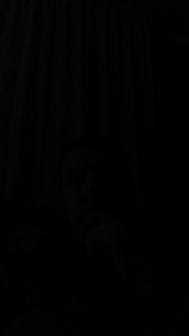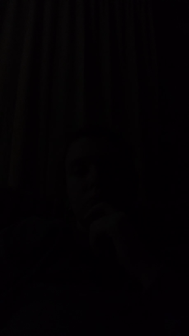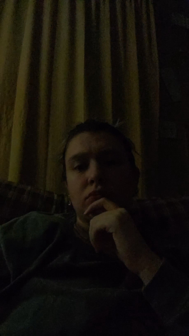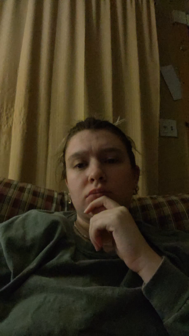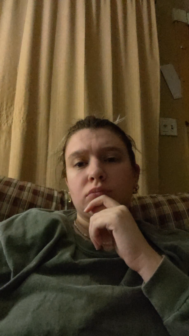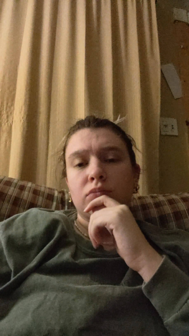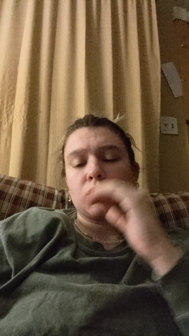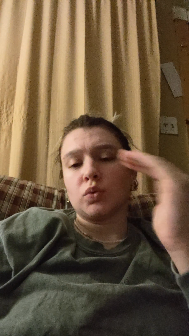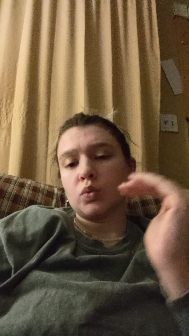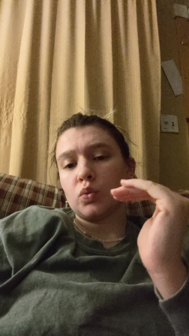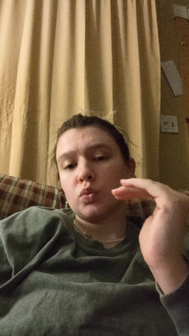short